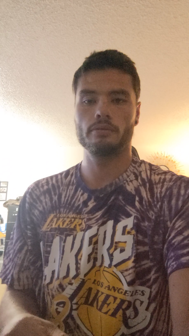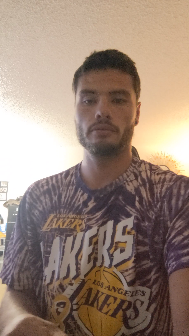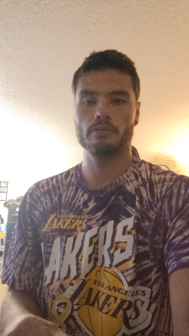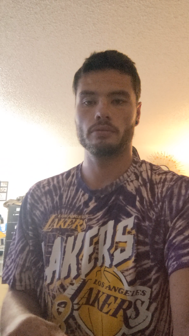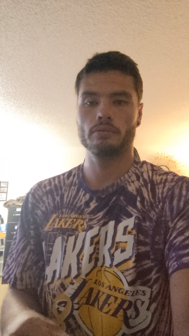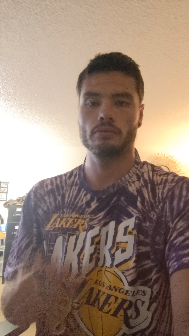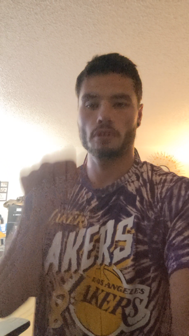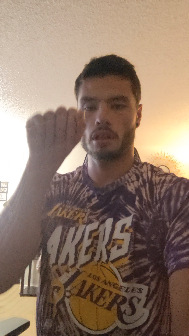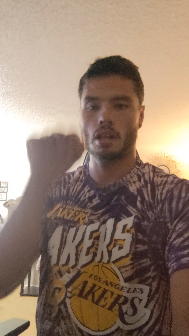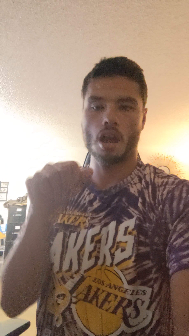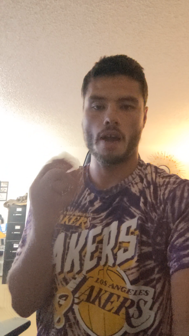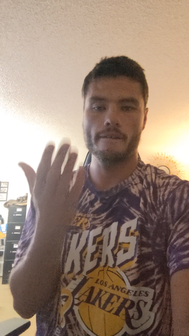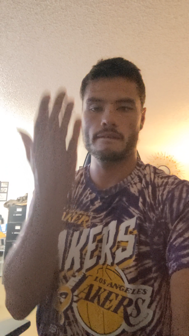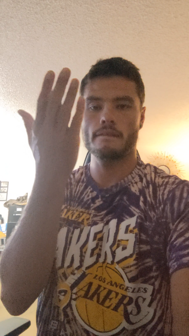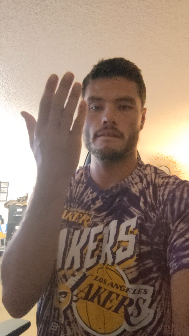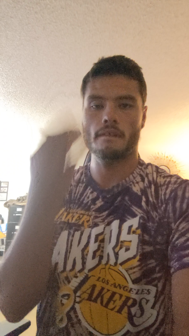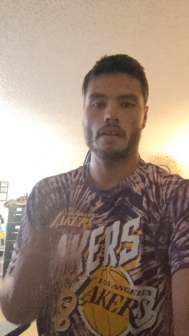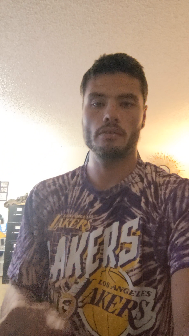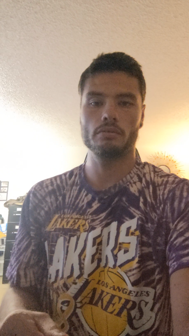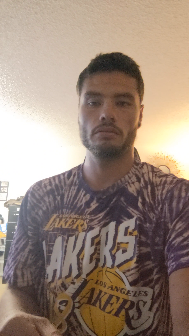gloves